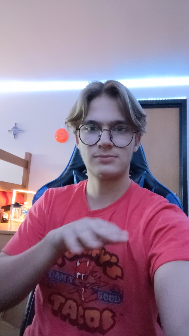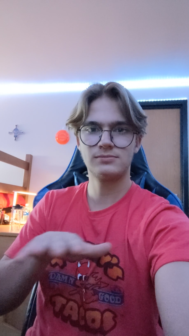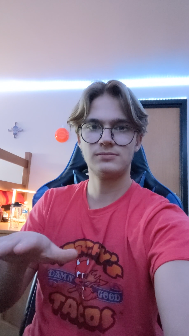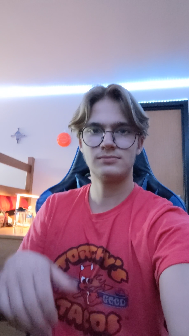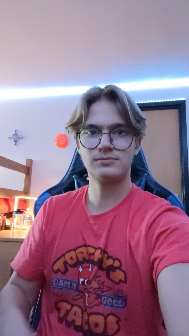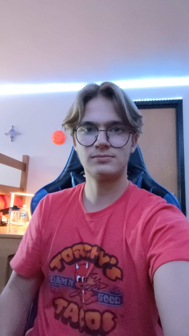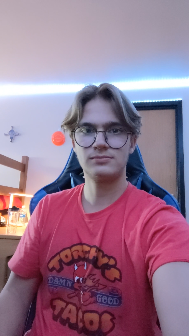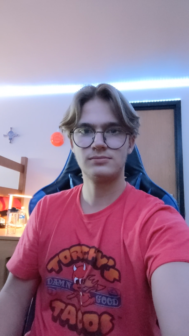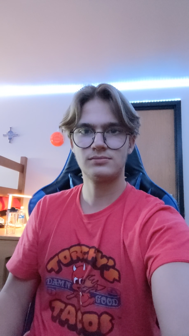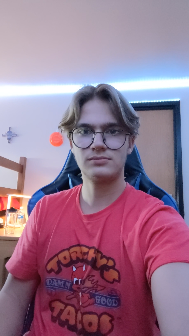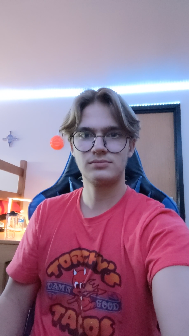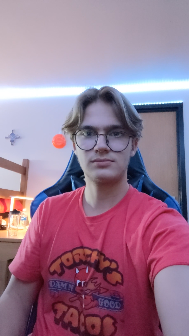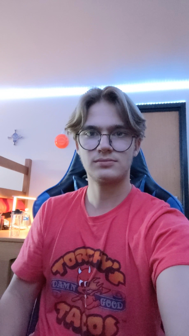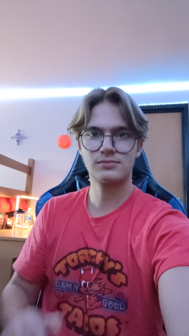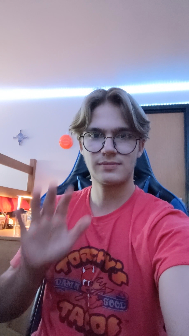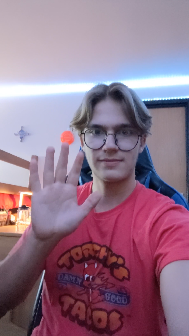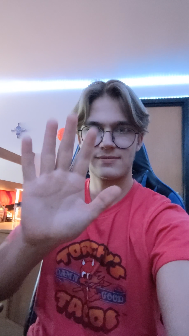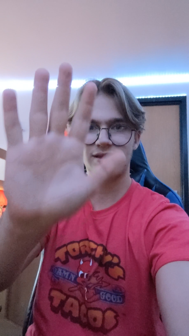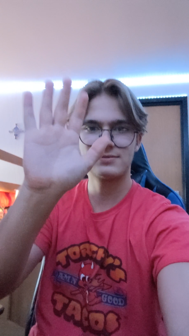give me five